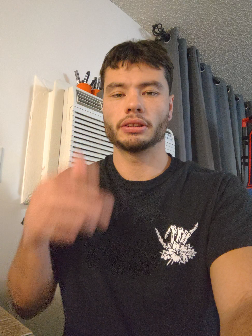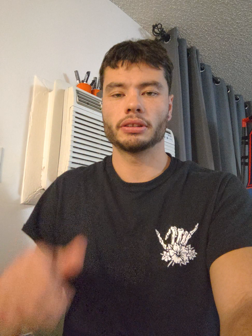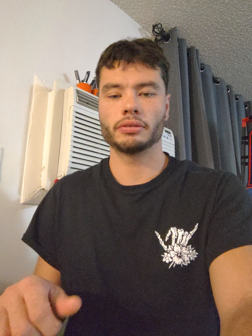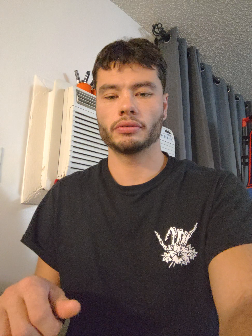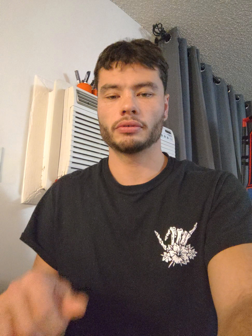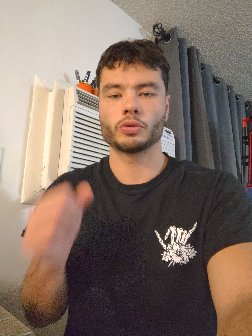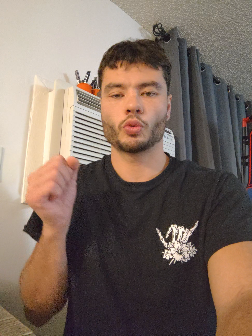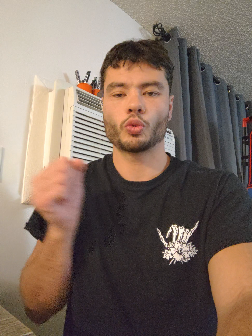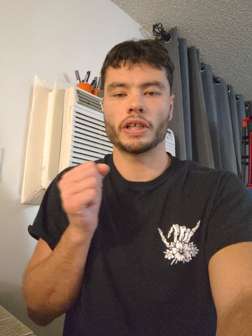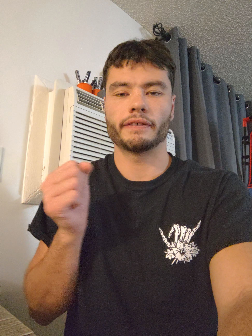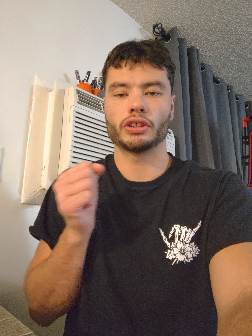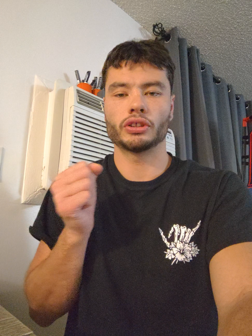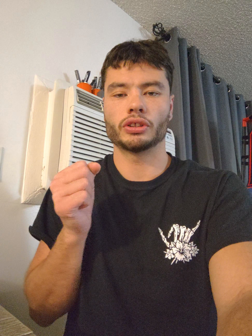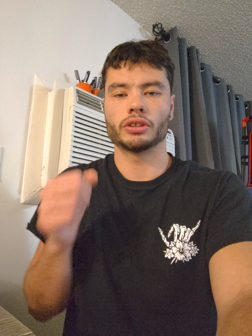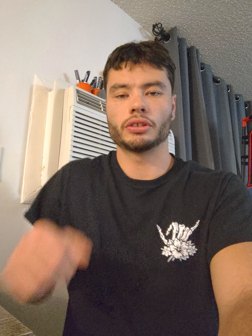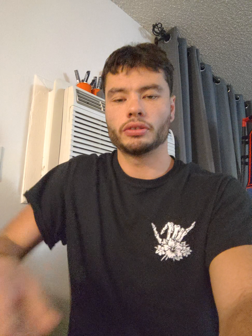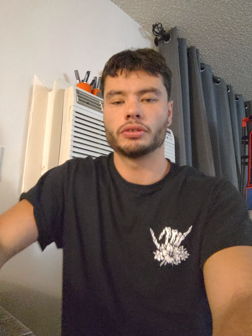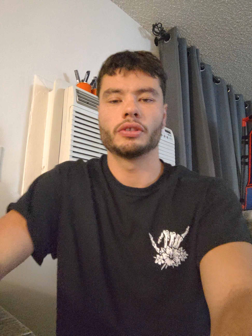refrigerator